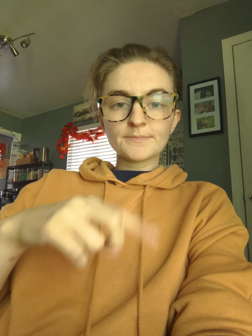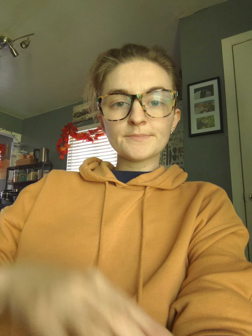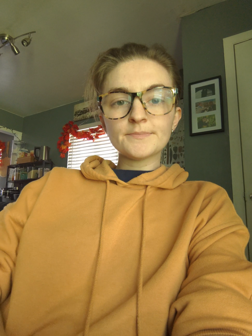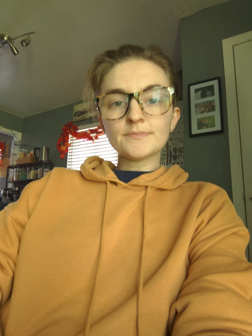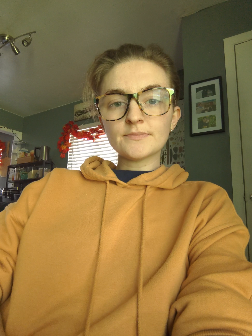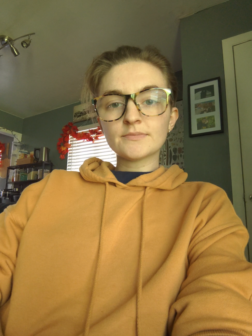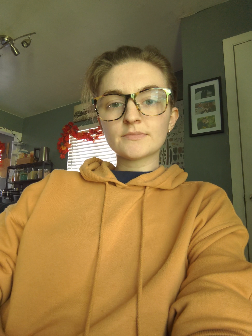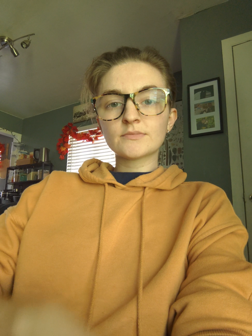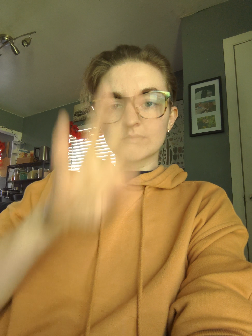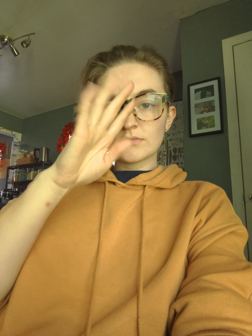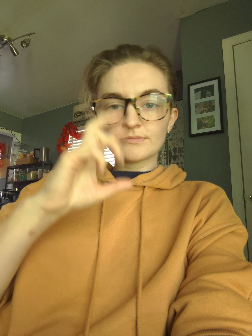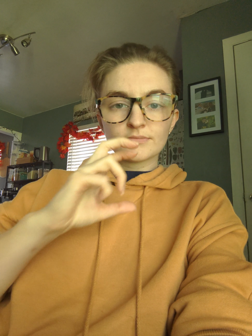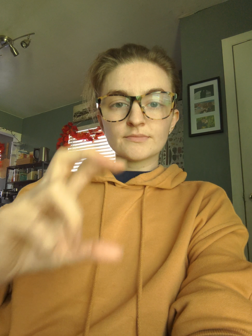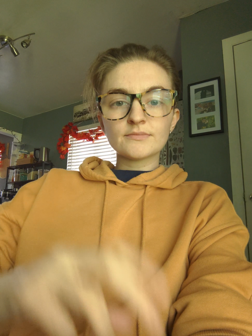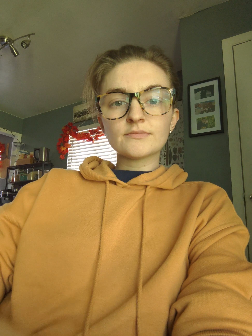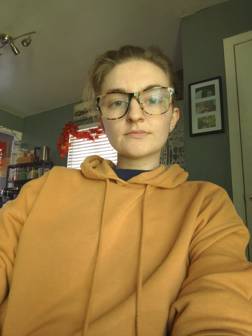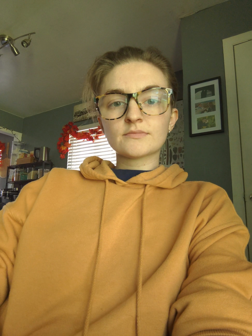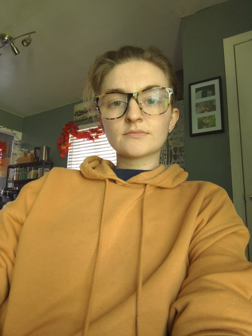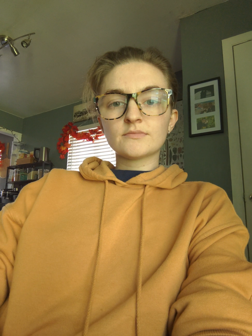fire truck